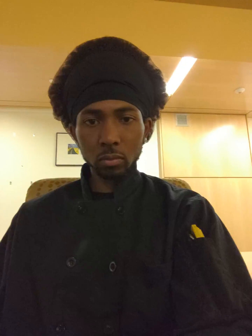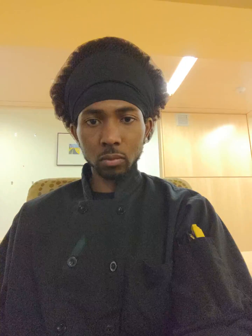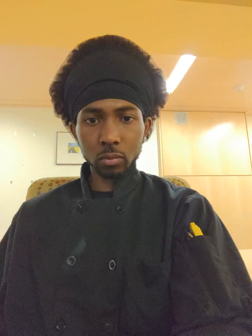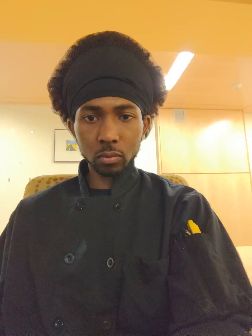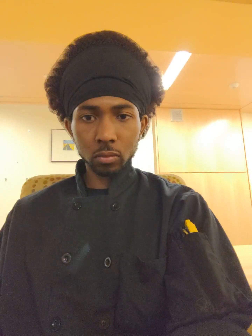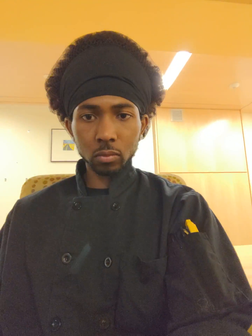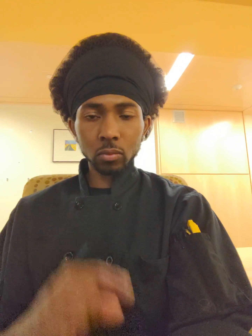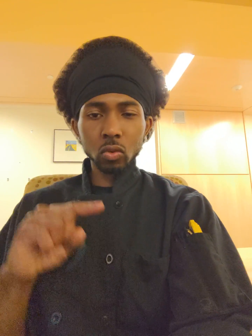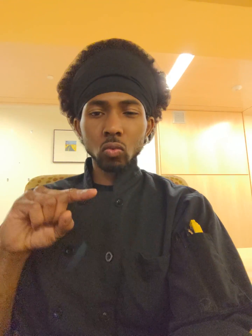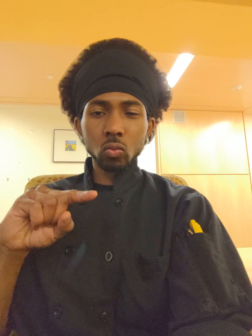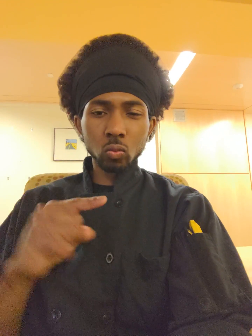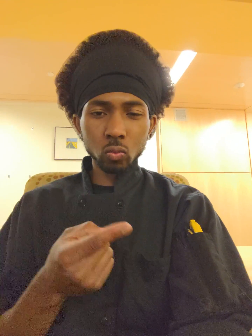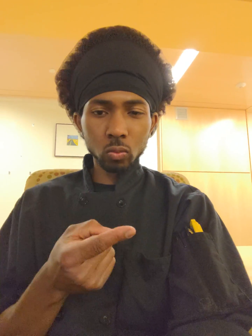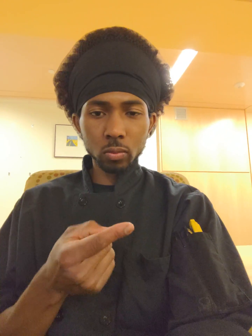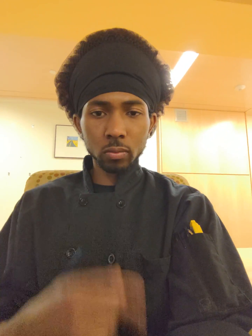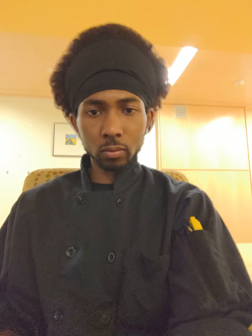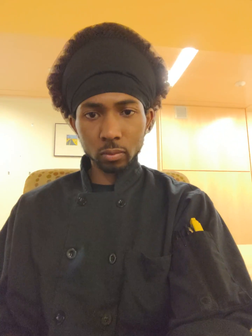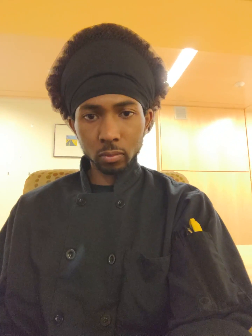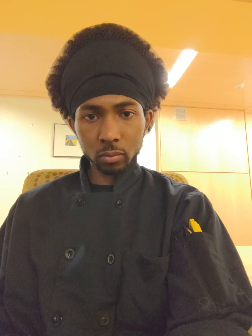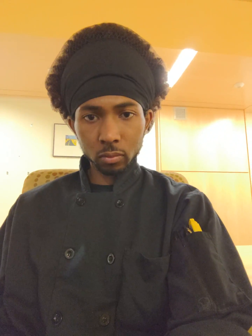hurt